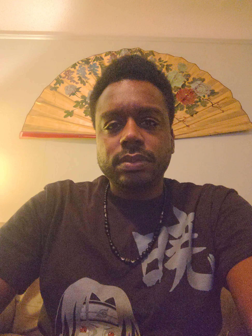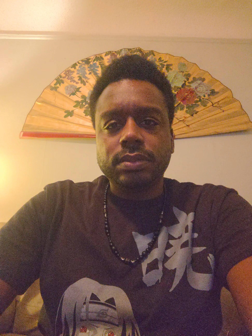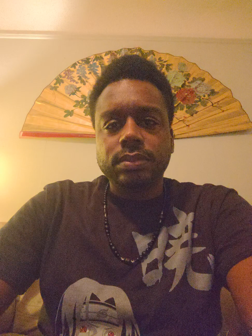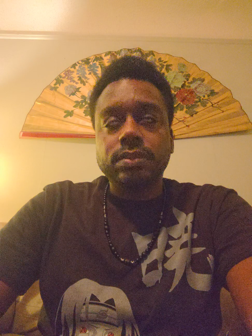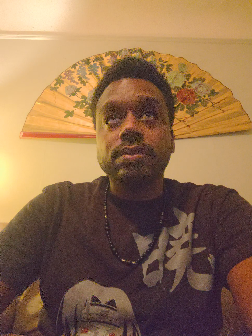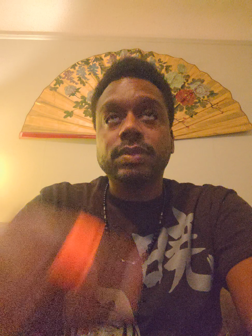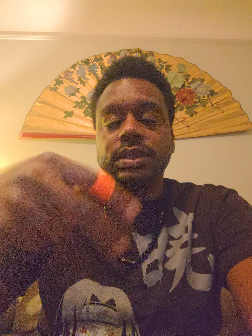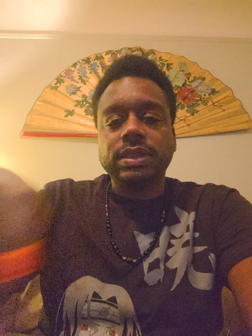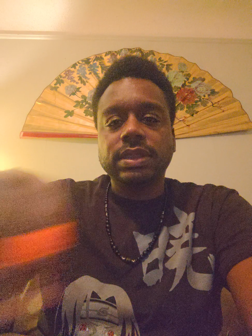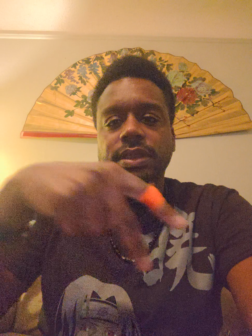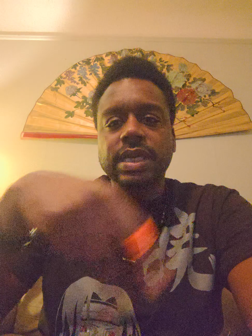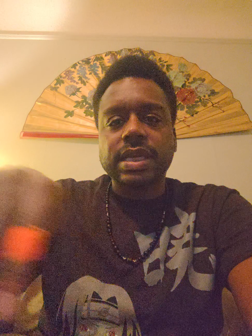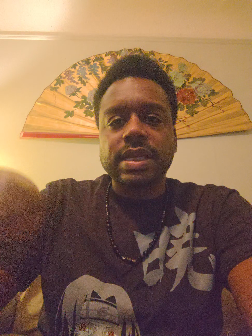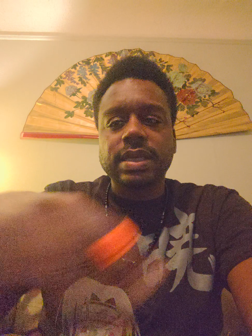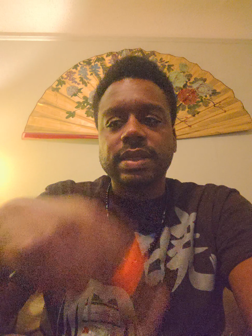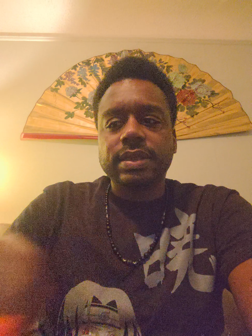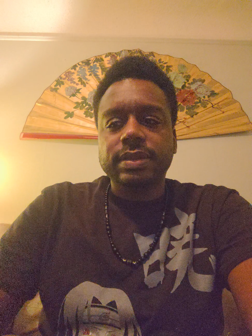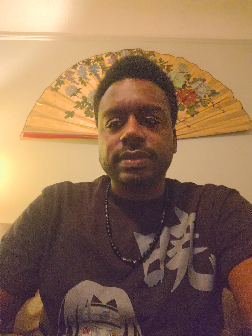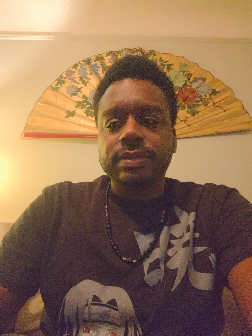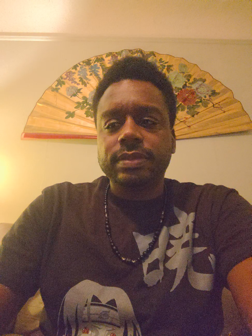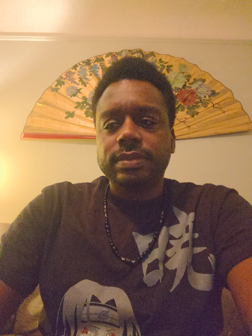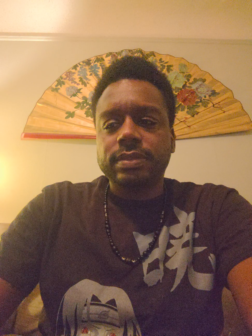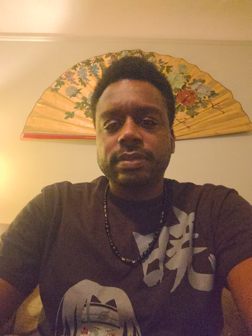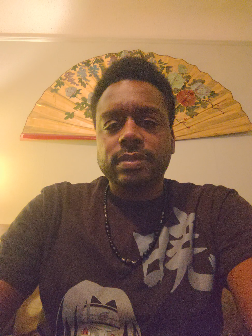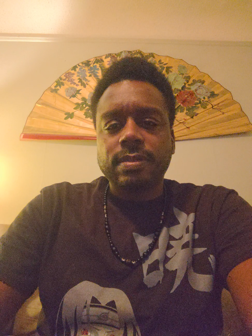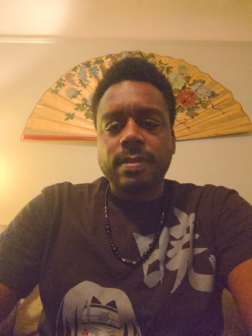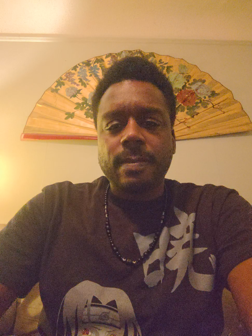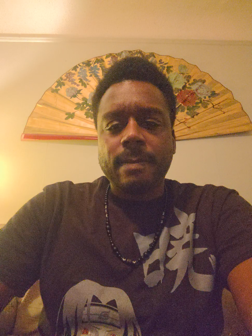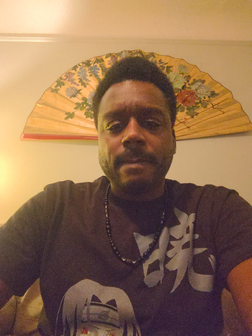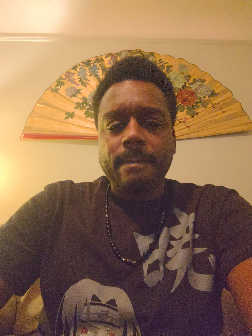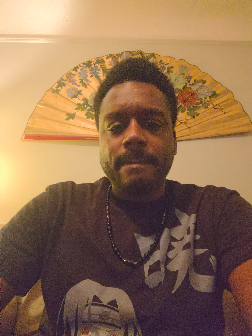dance